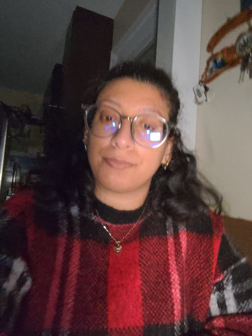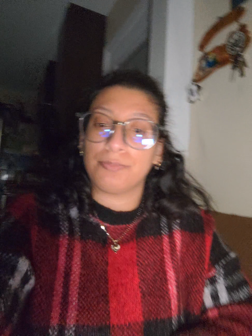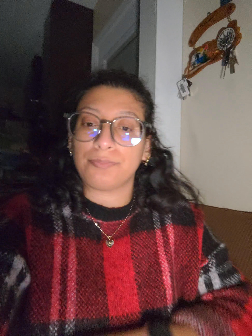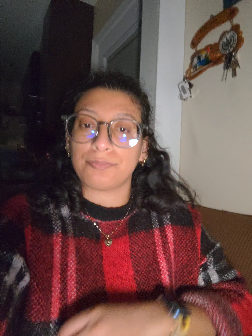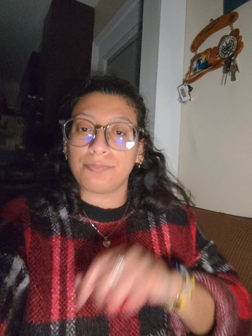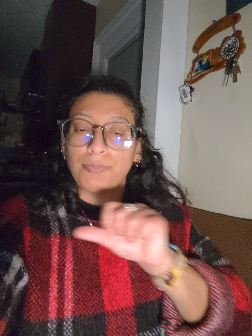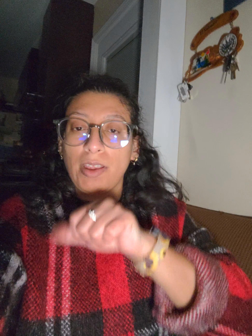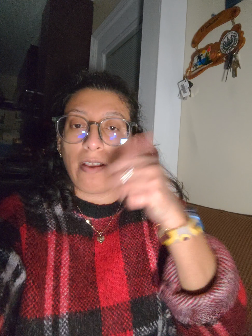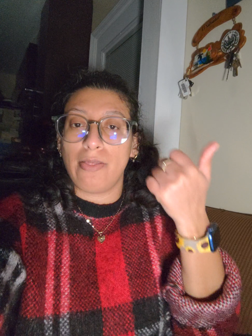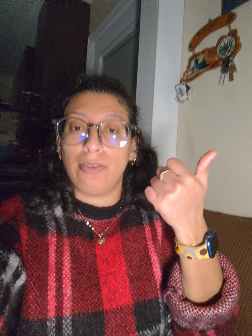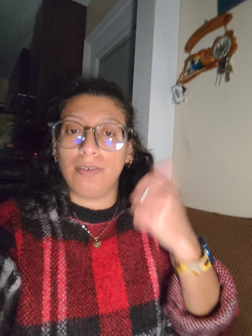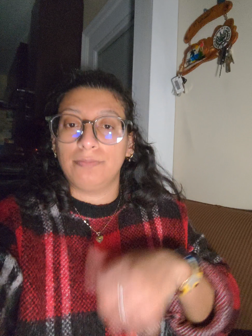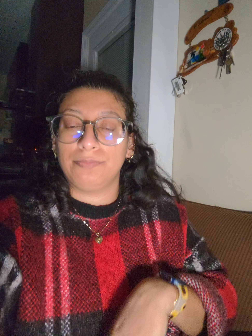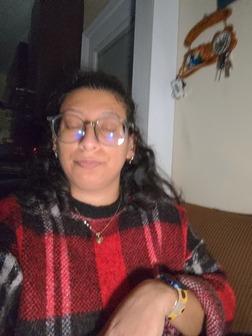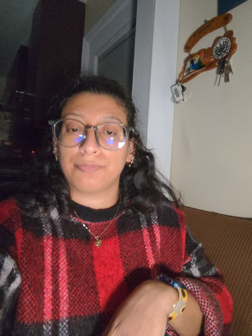another